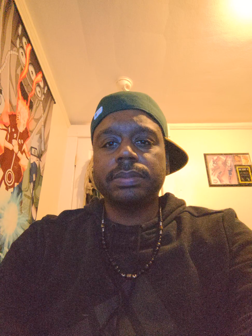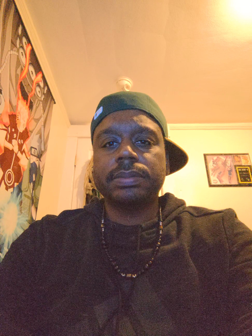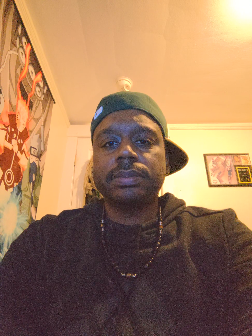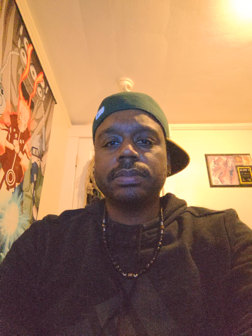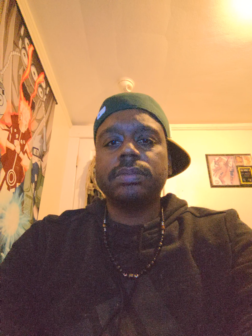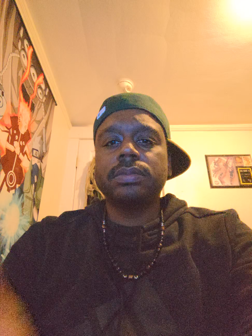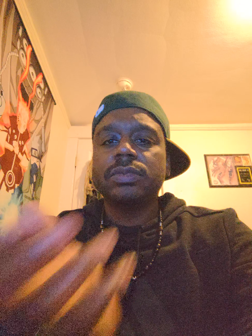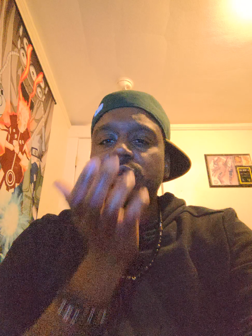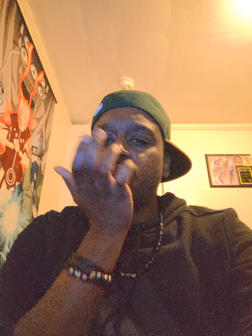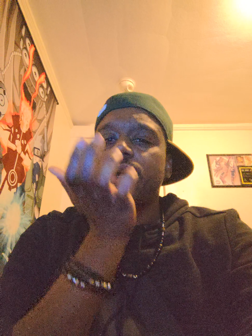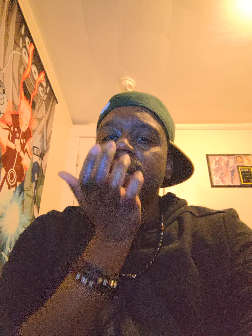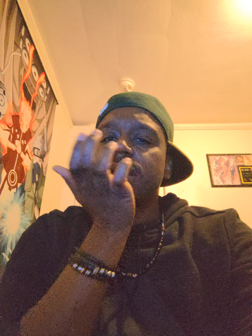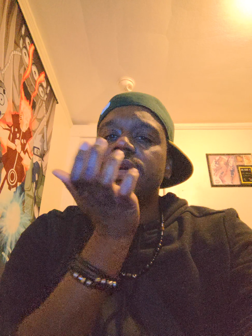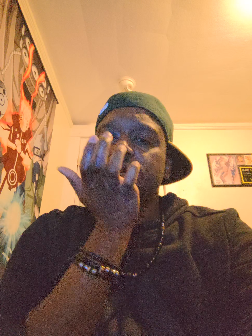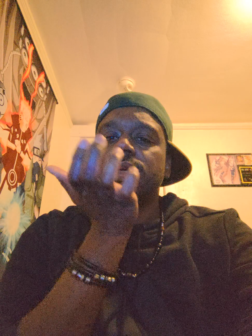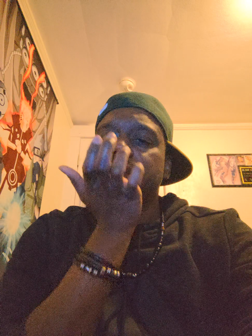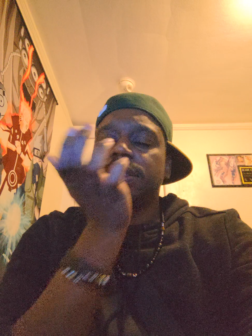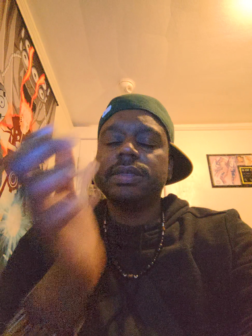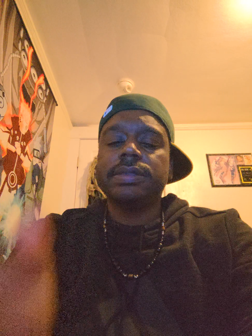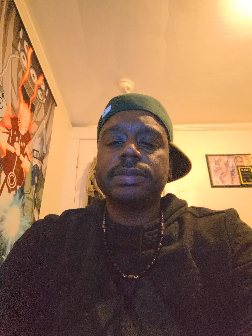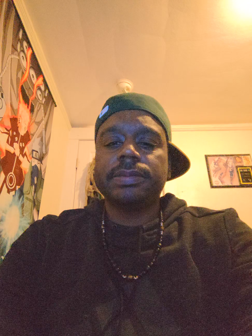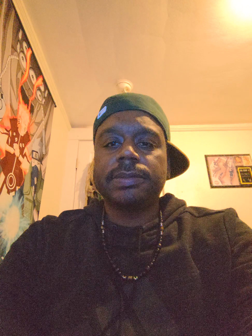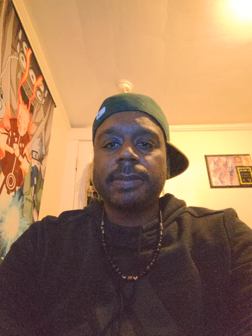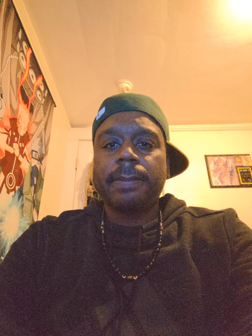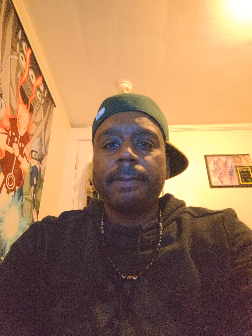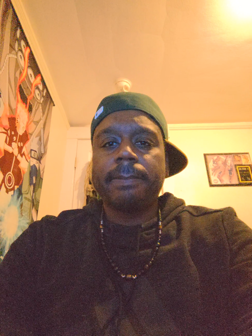grass